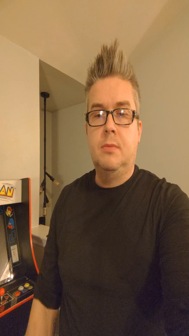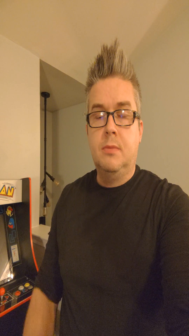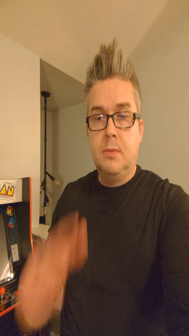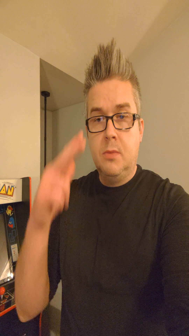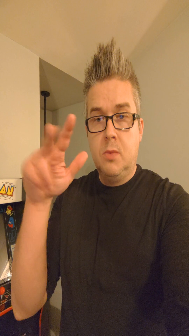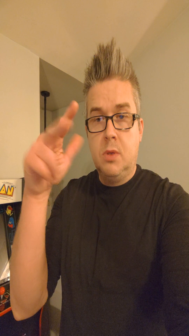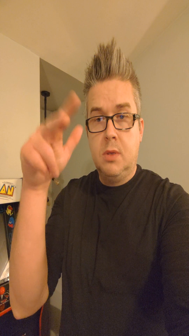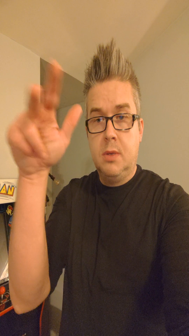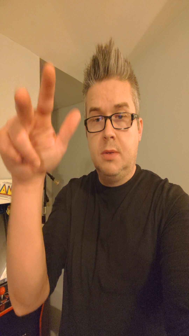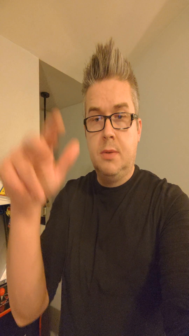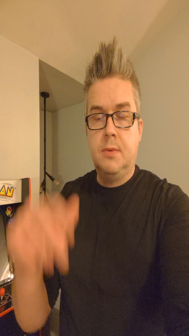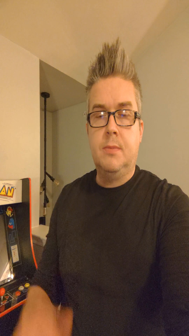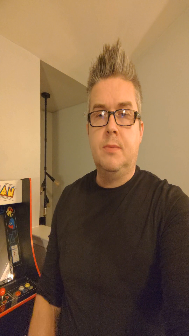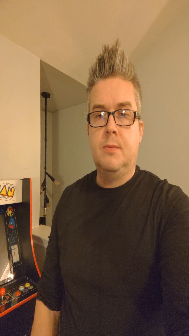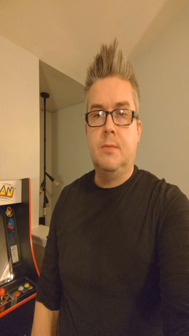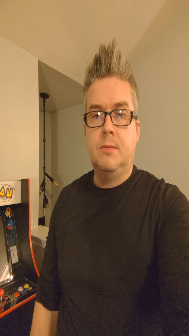helicopter